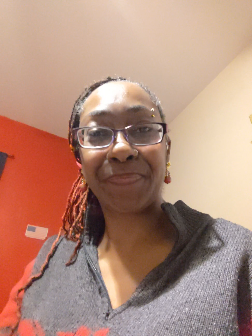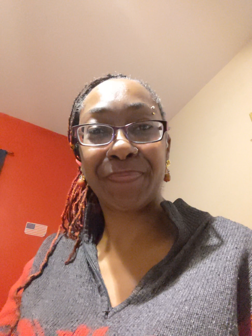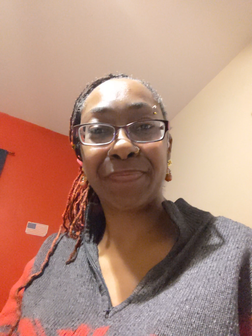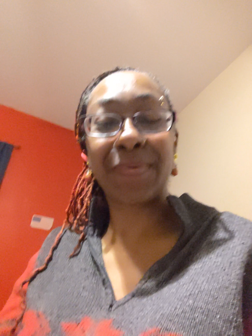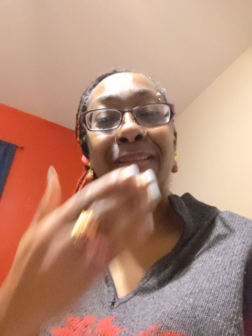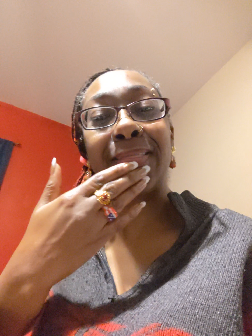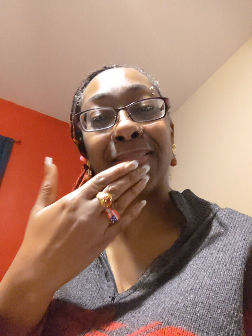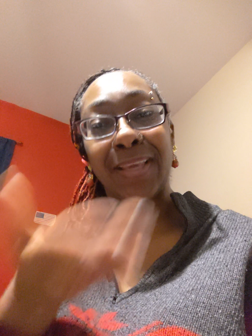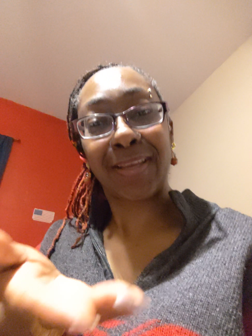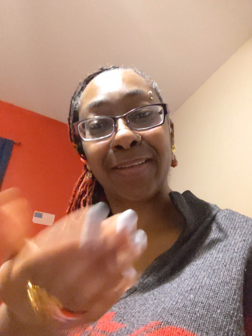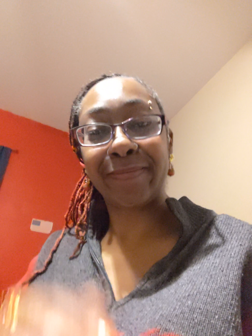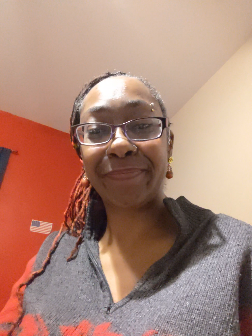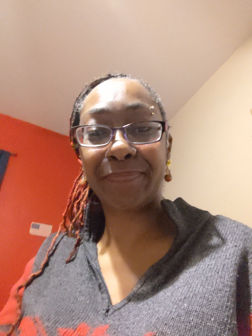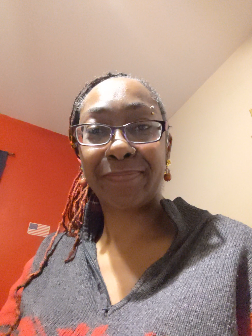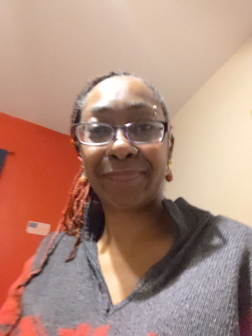thank you